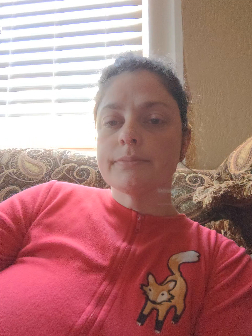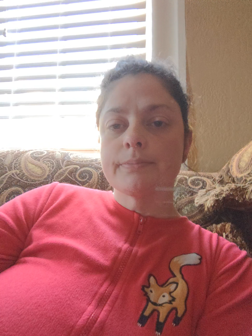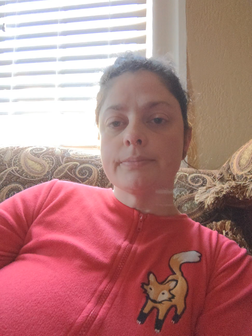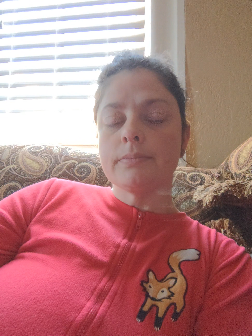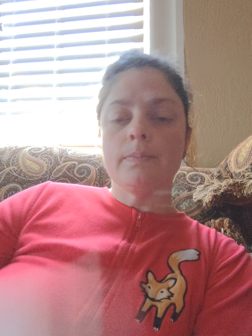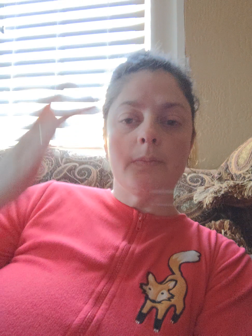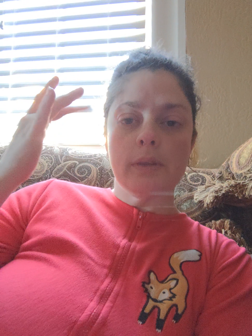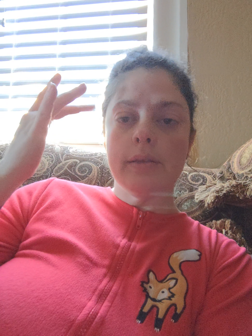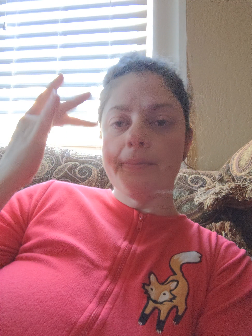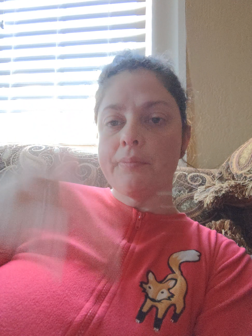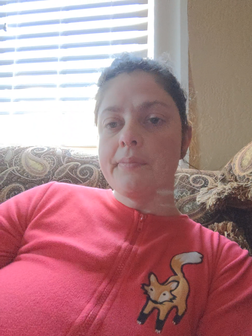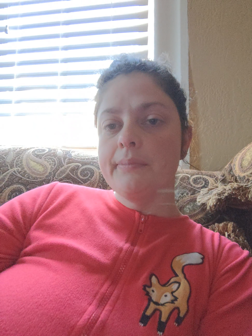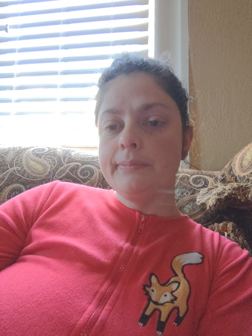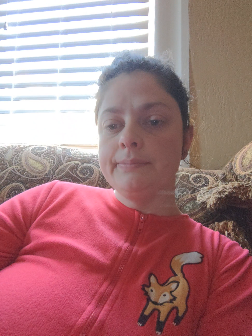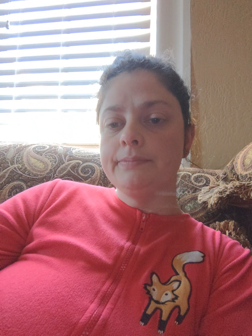why